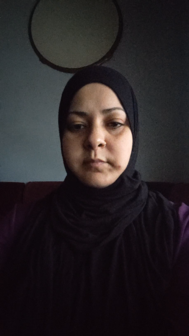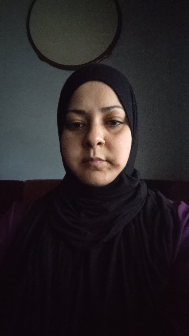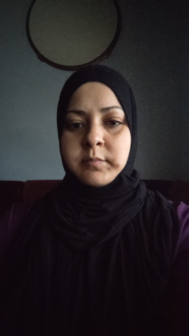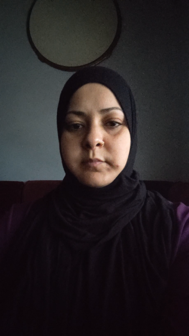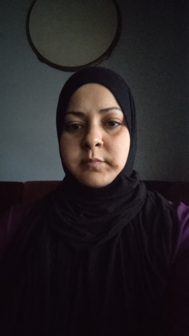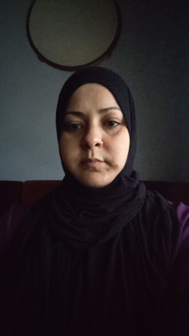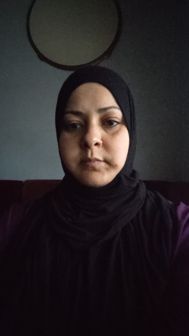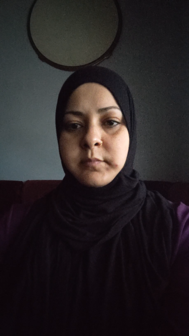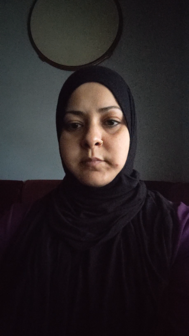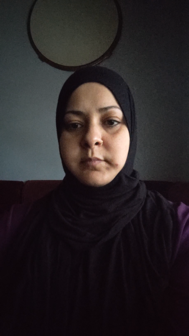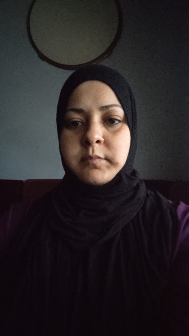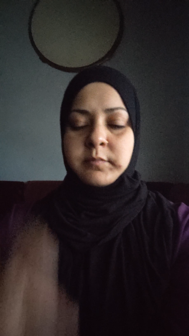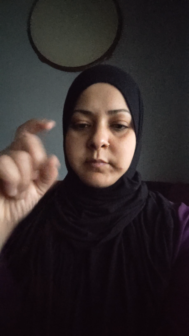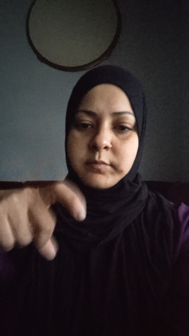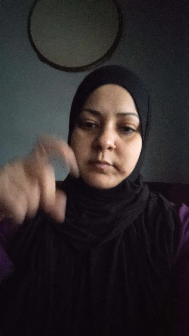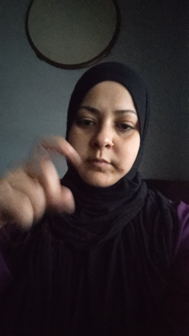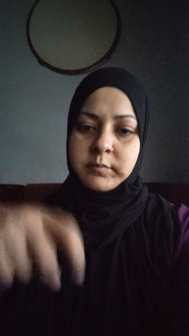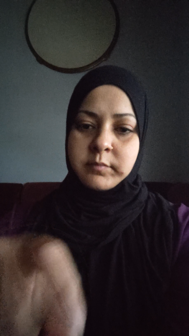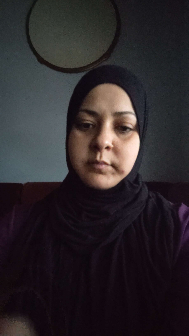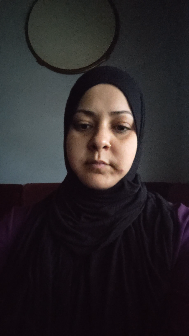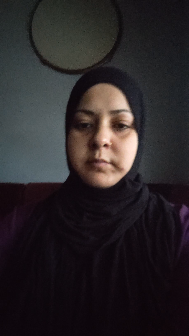need